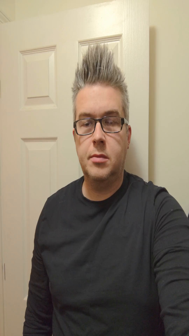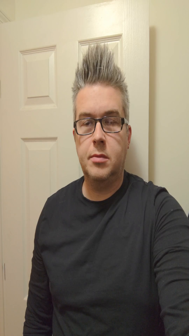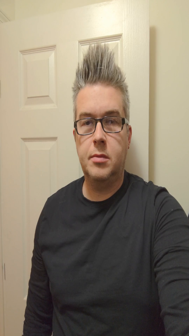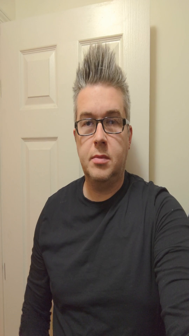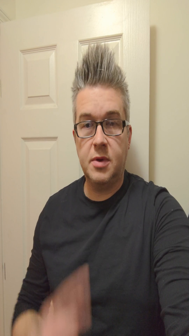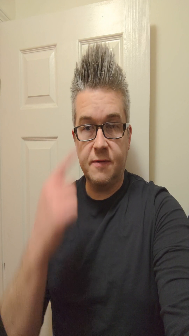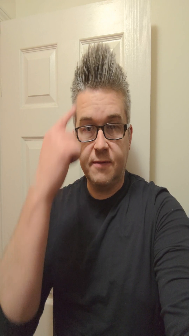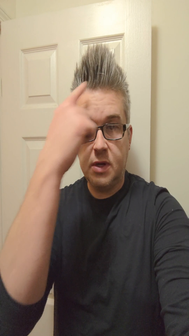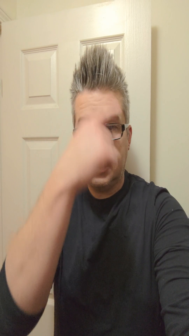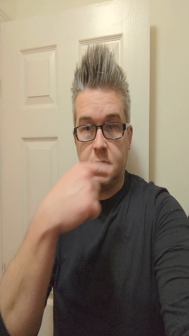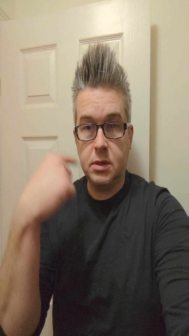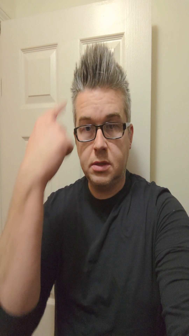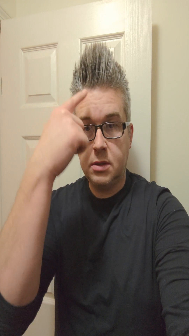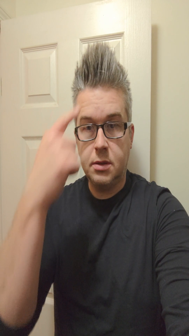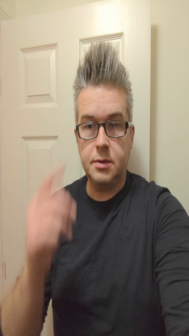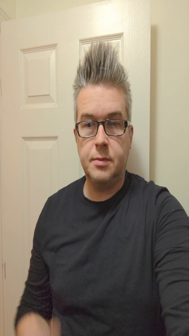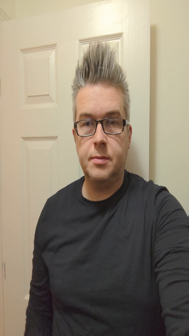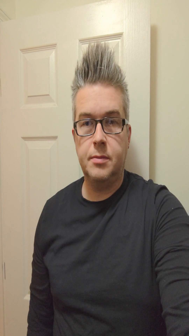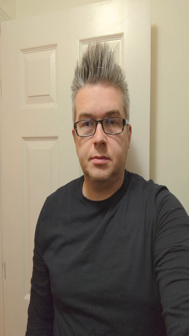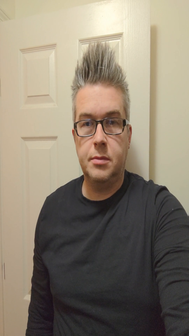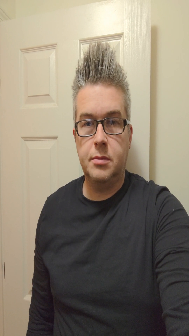face